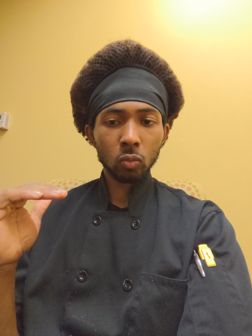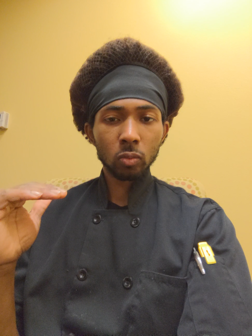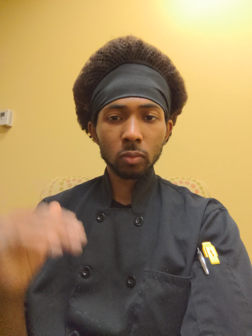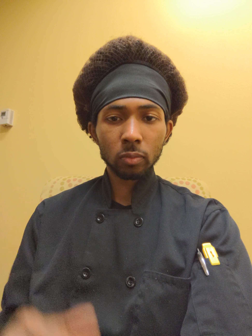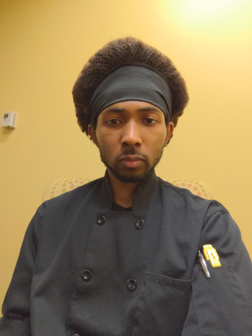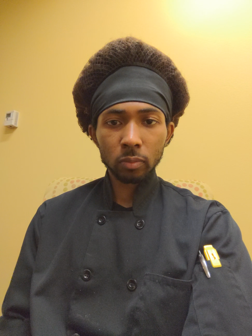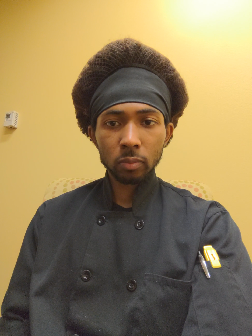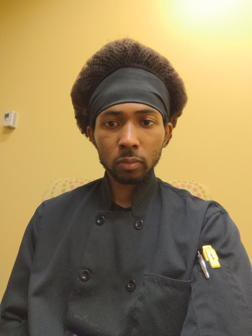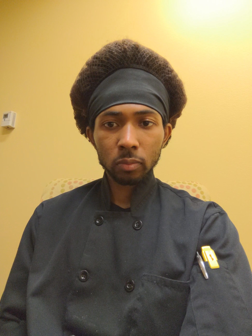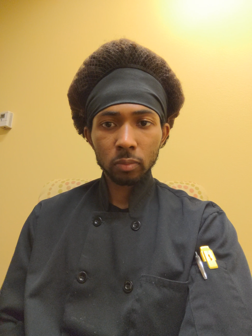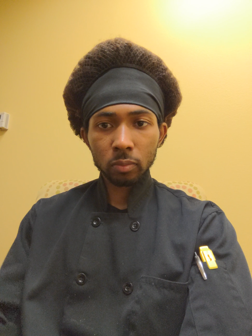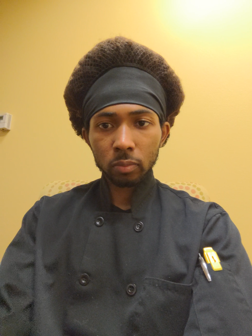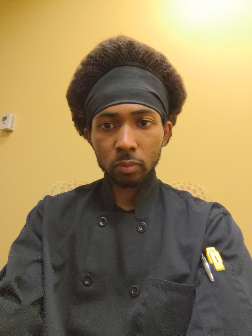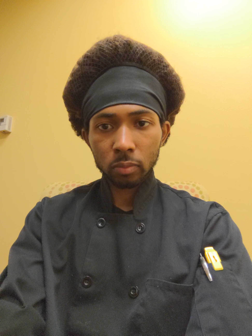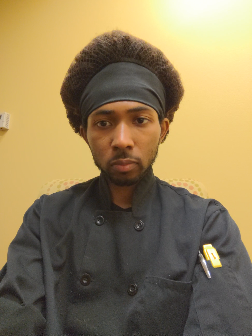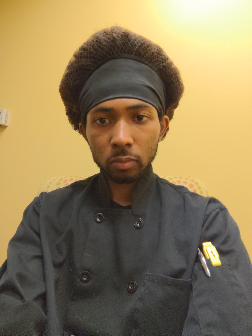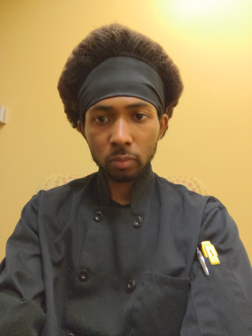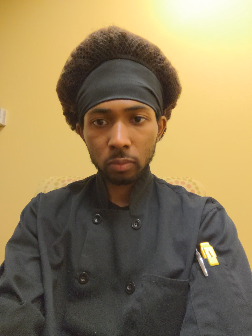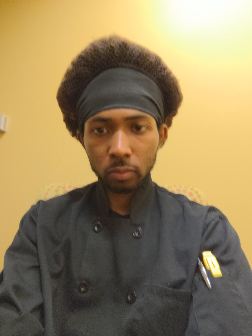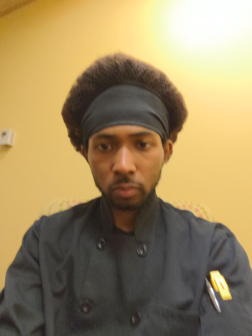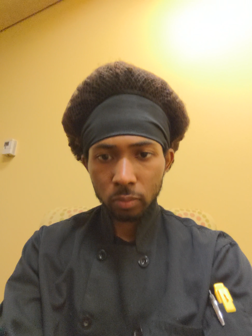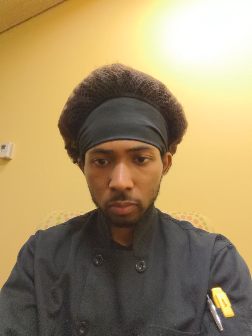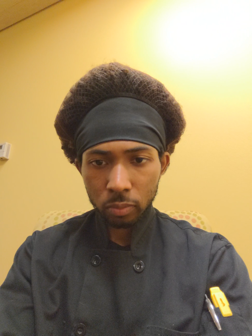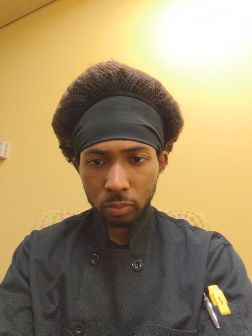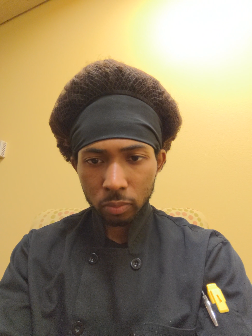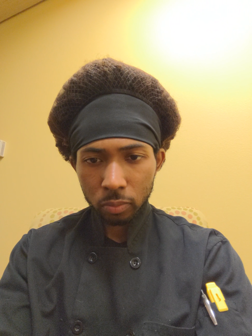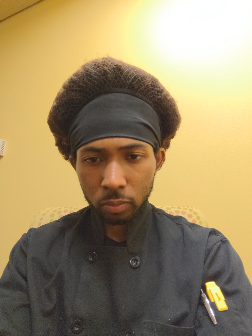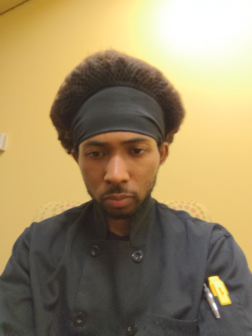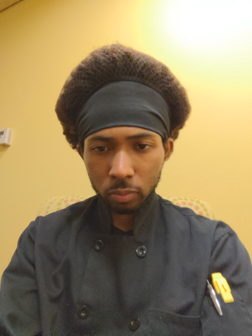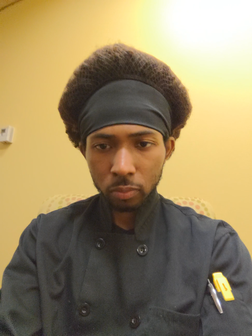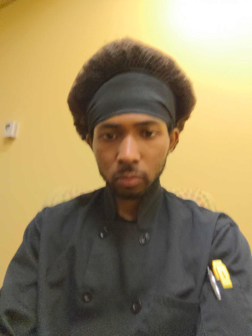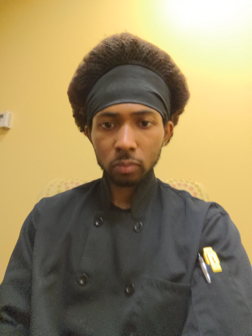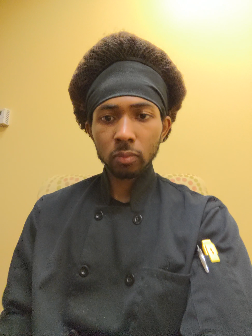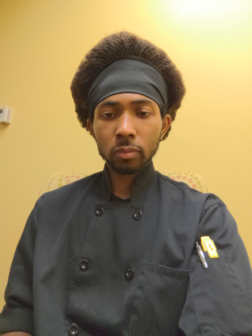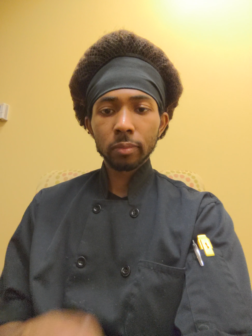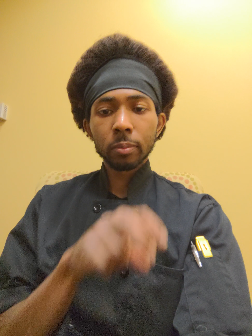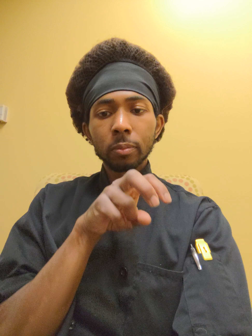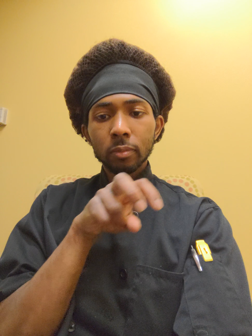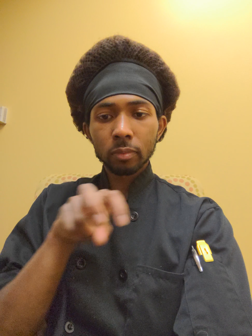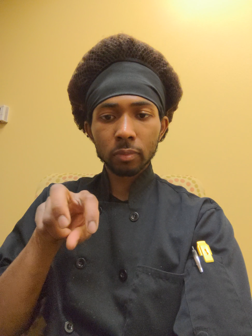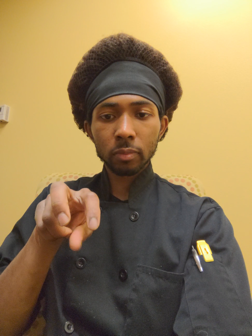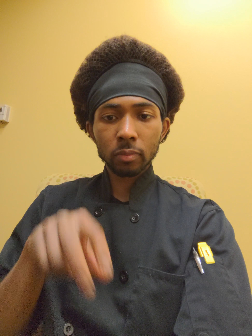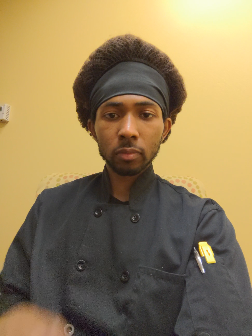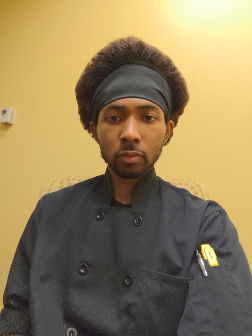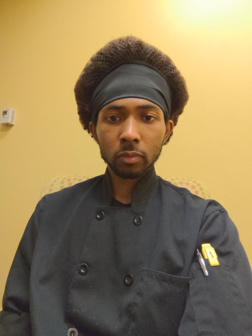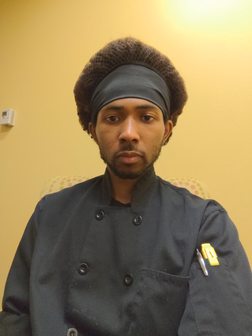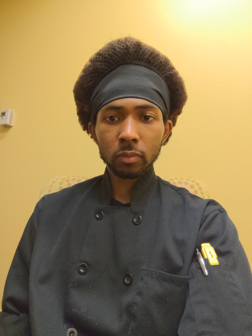porch